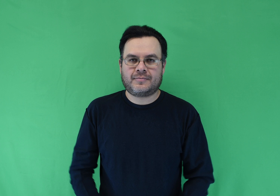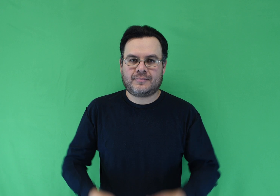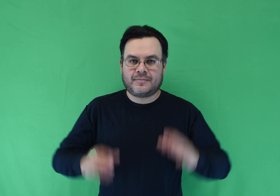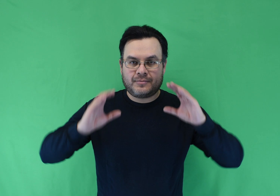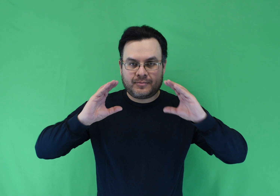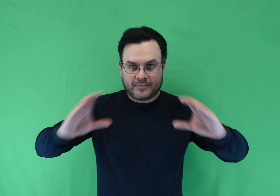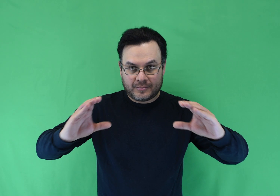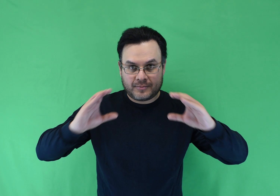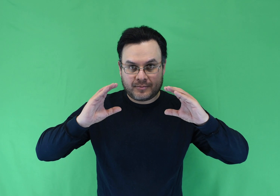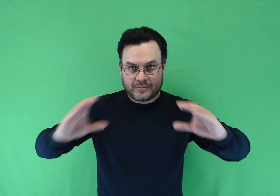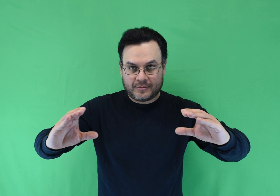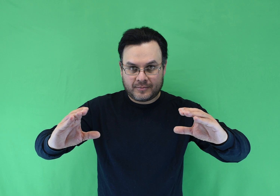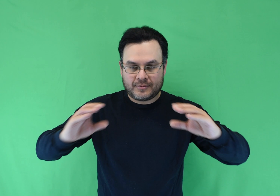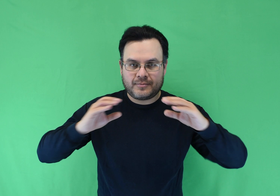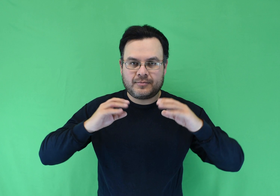cuidar